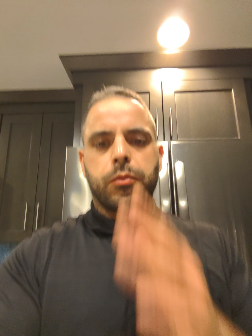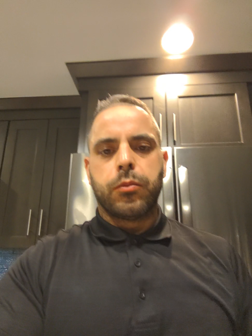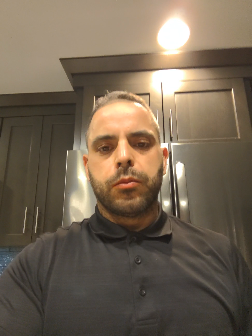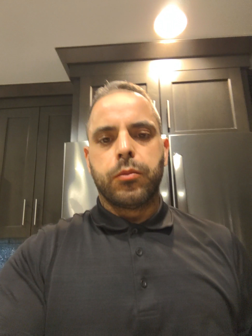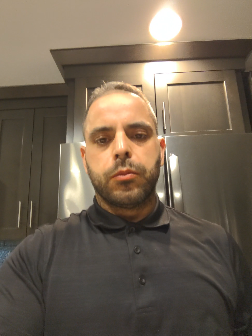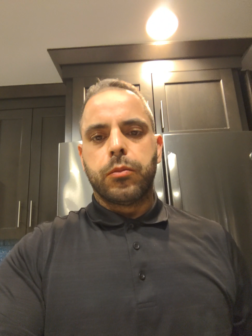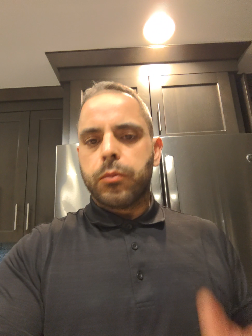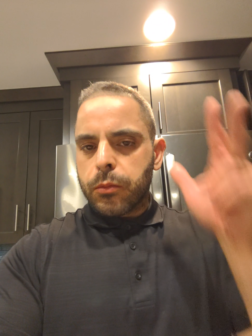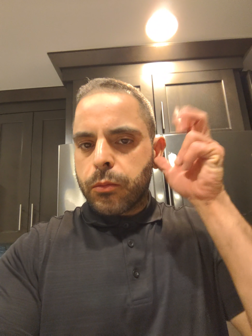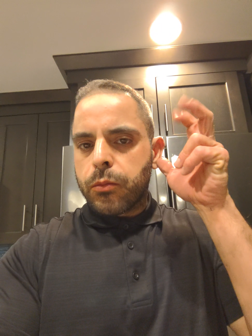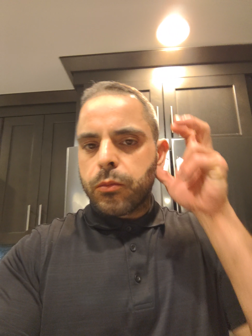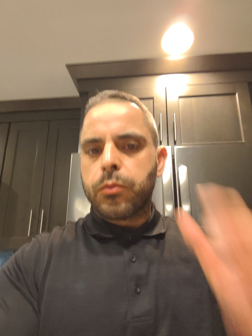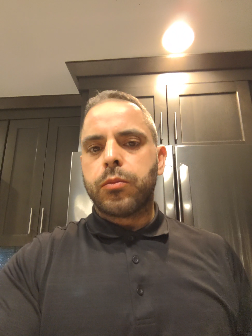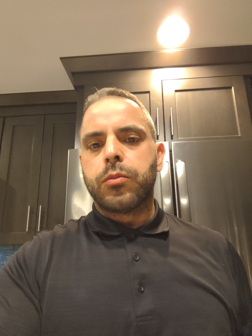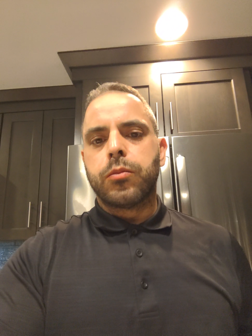hear